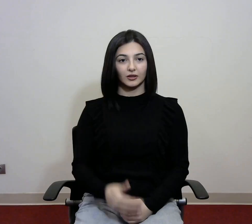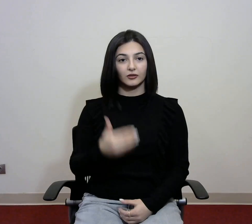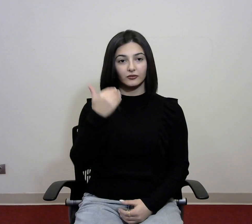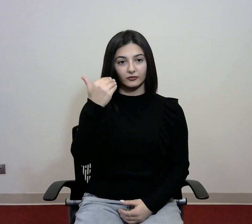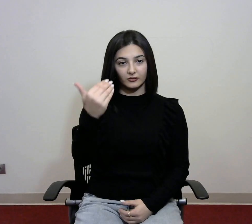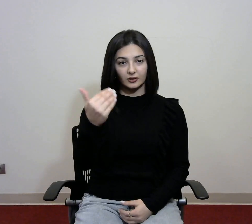siz